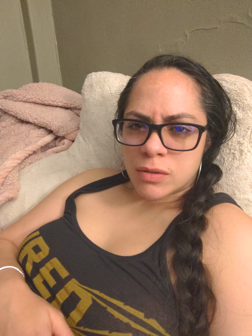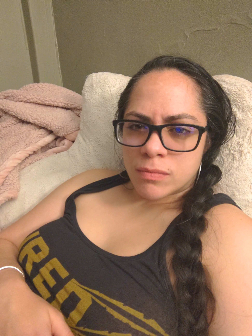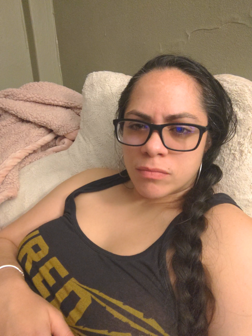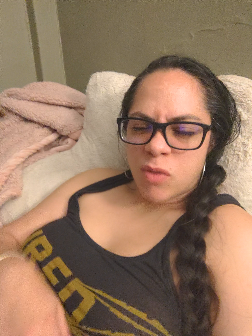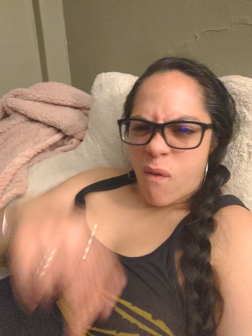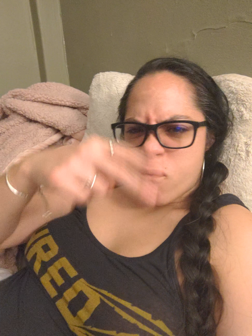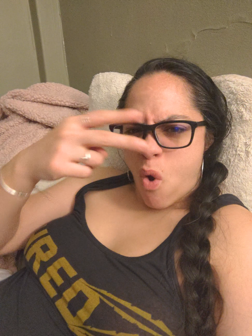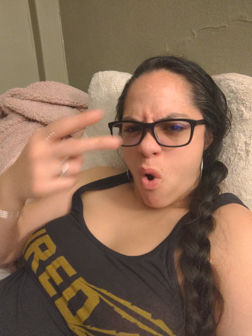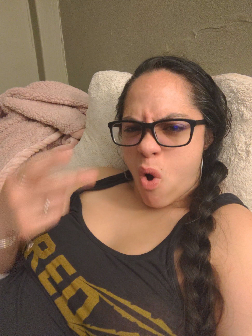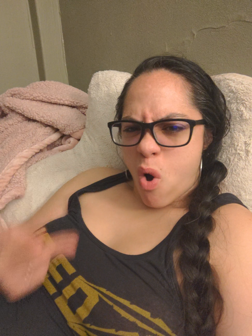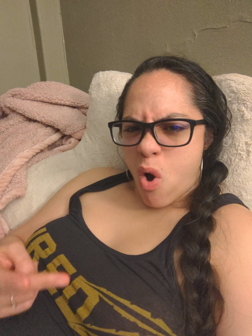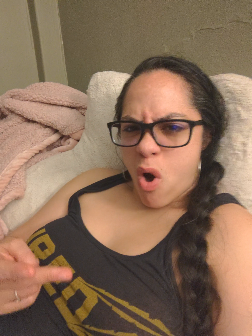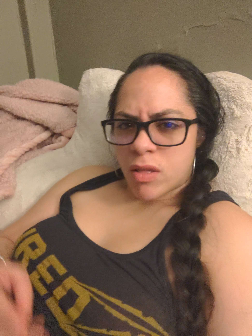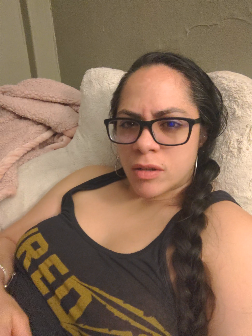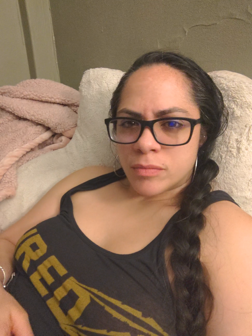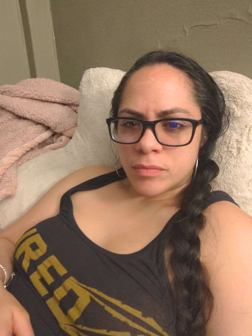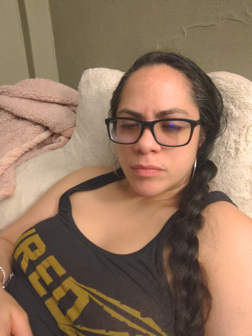fall